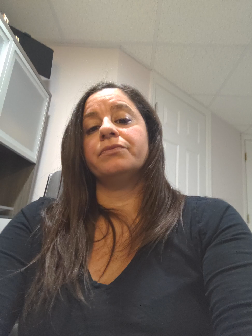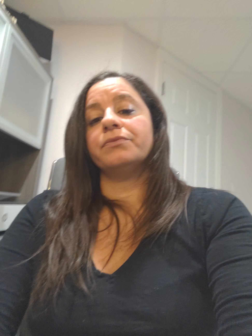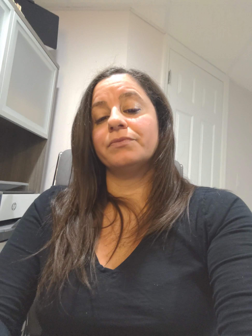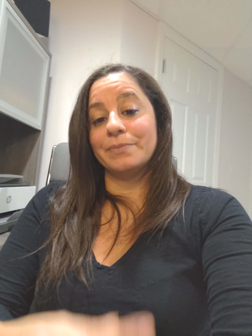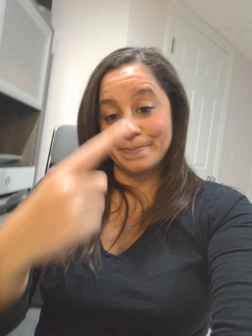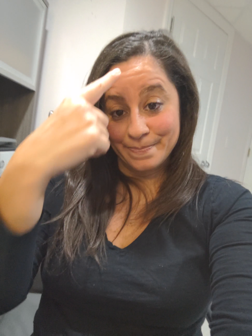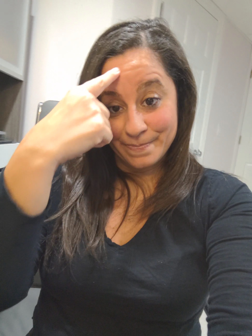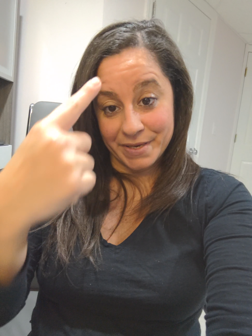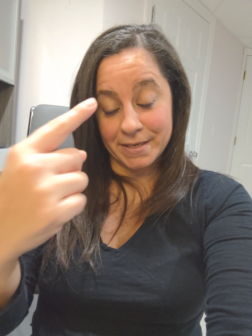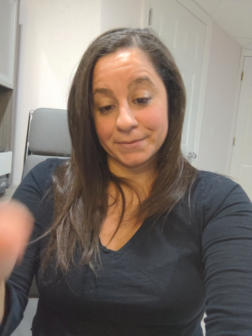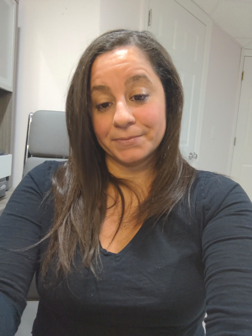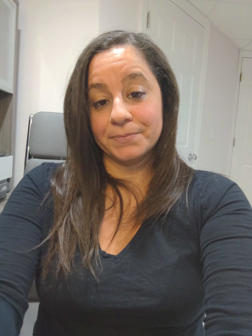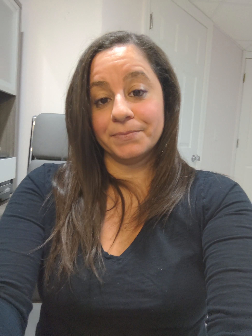penny